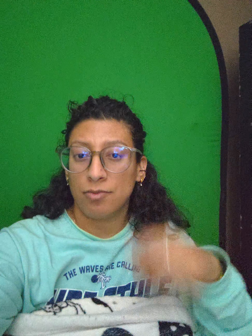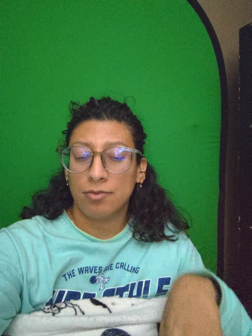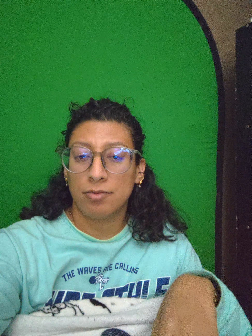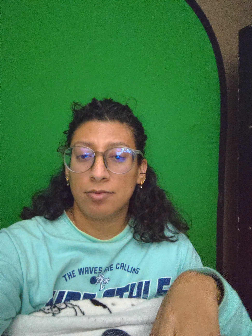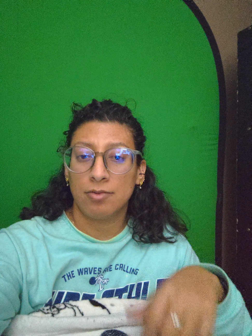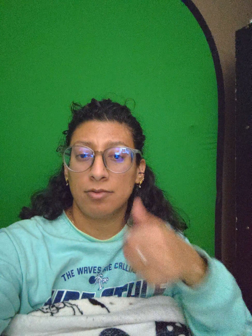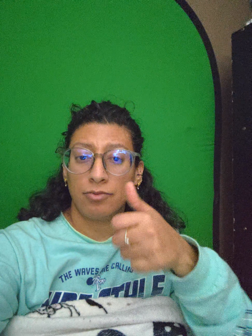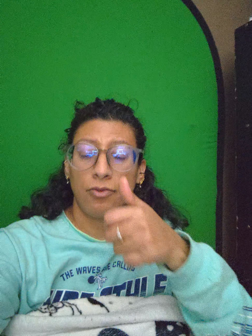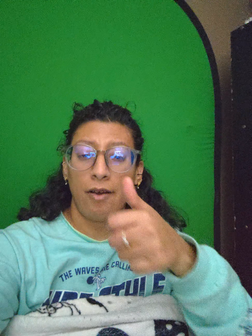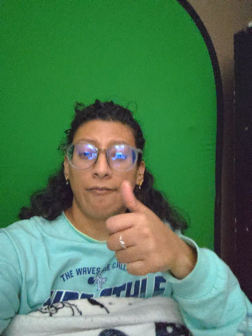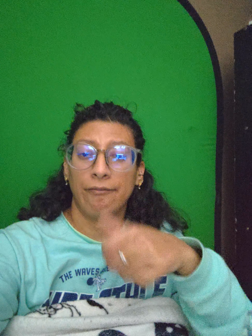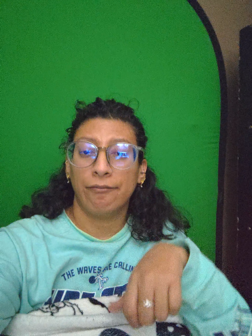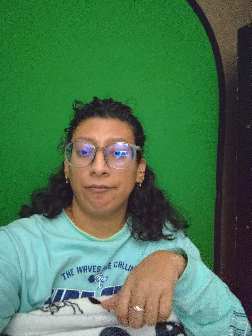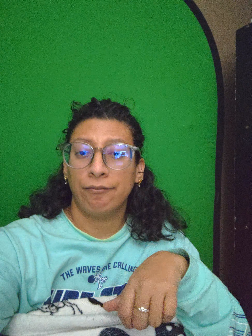yourself